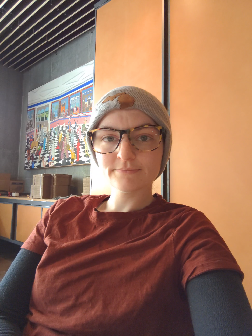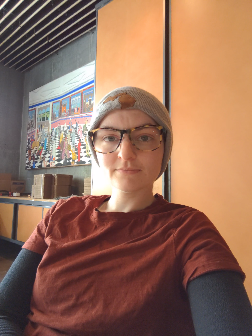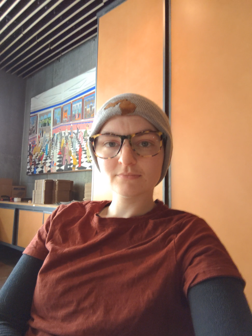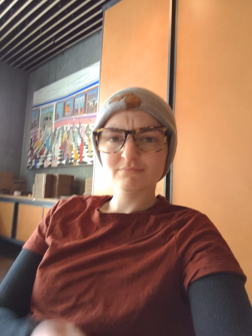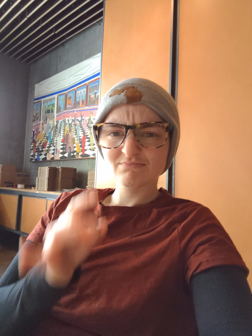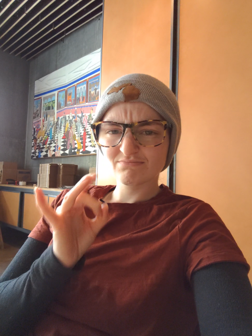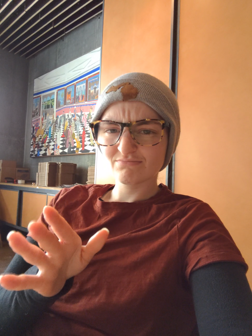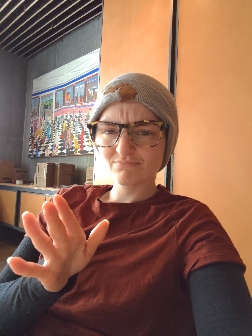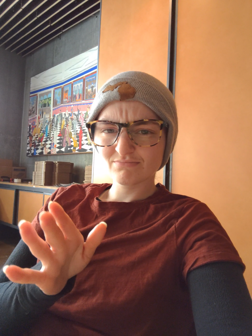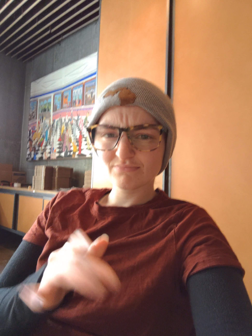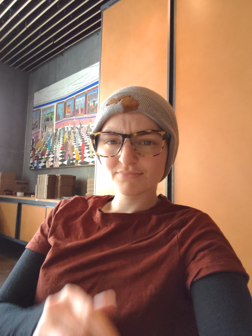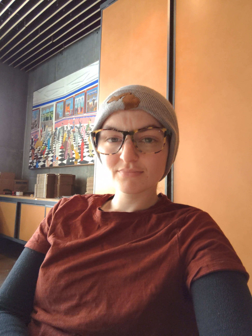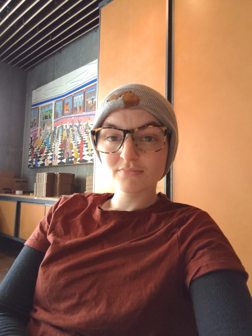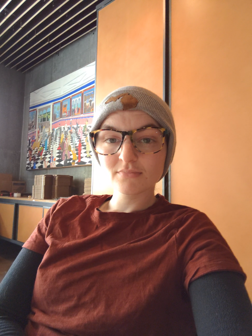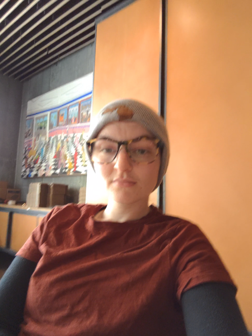hate